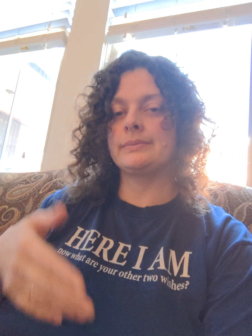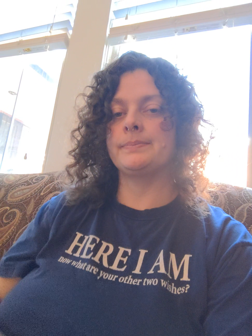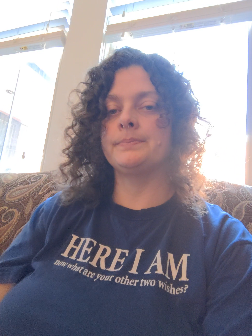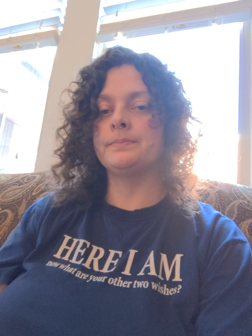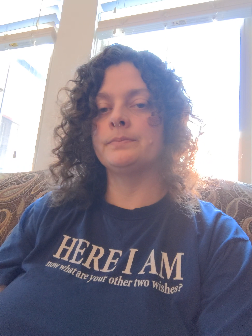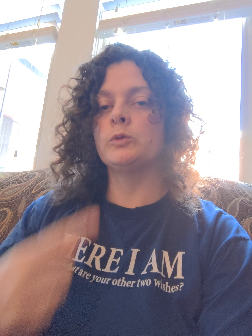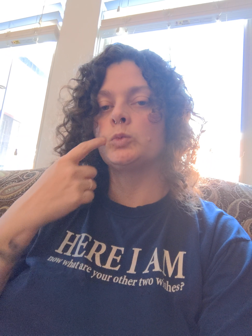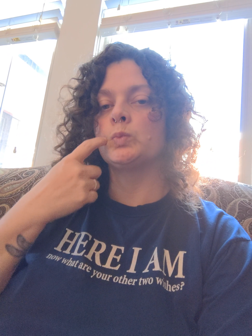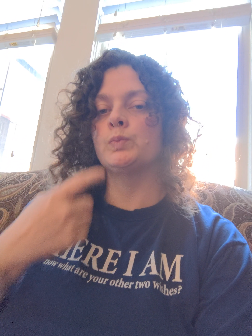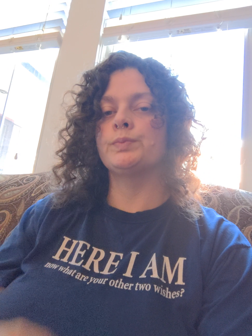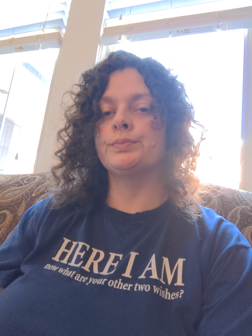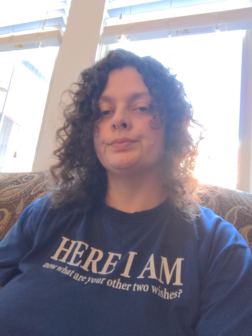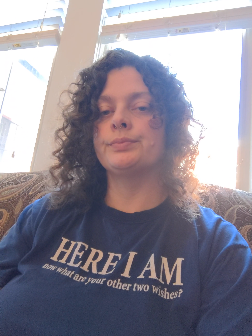tooth